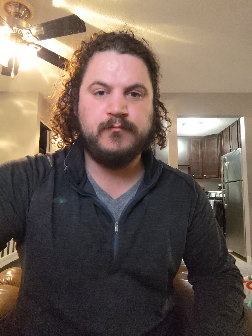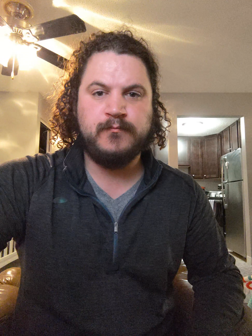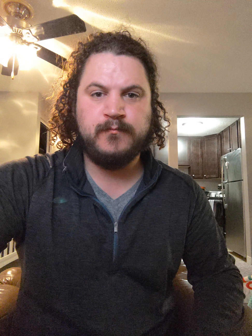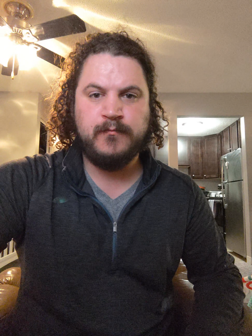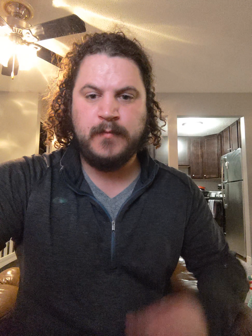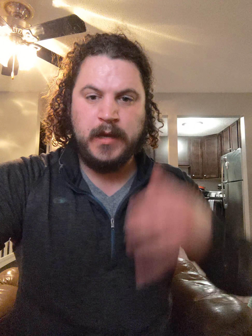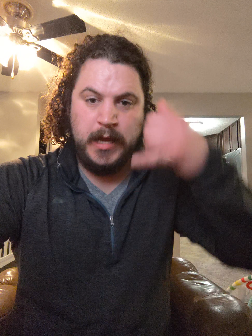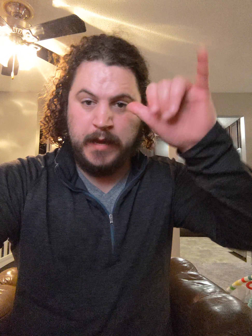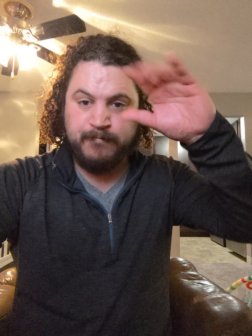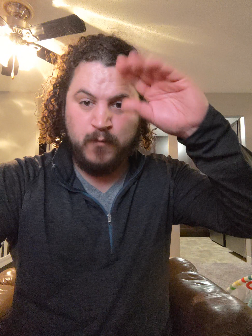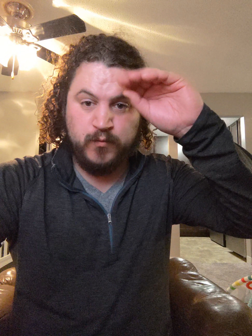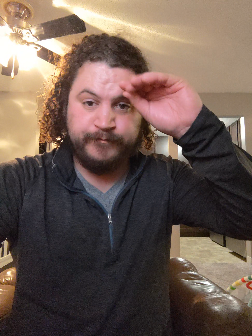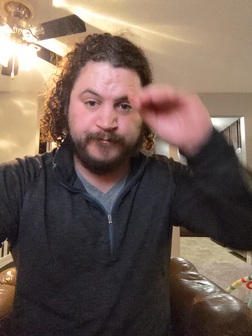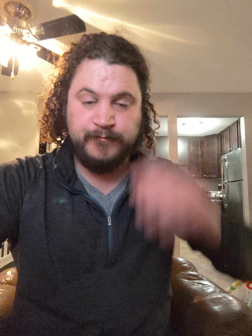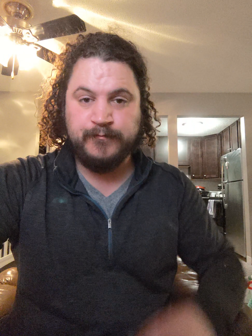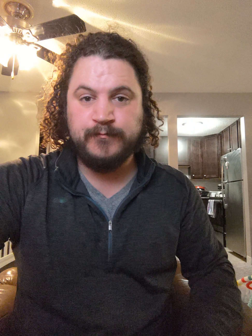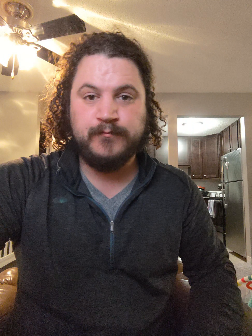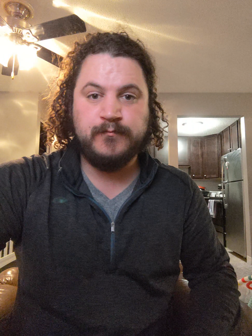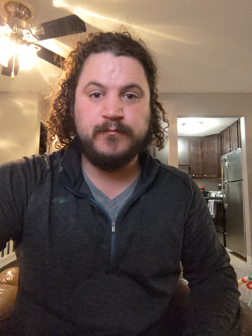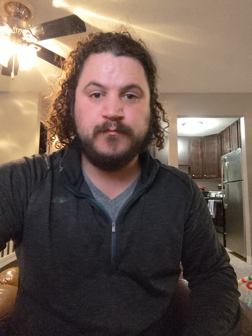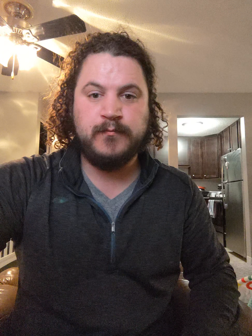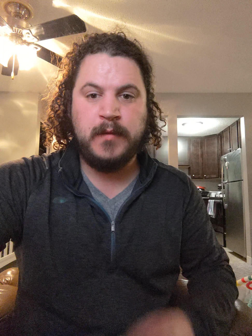cowboy